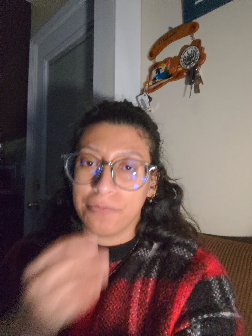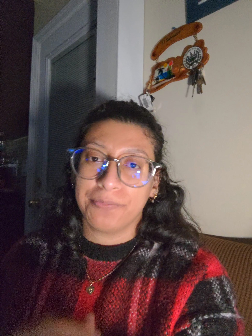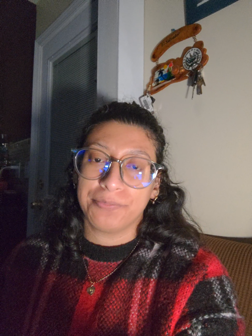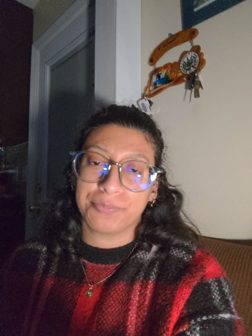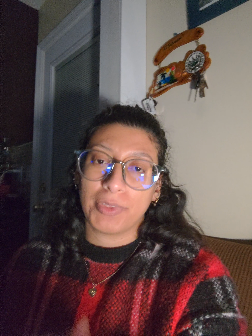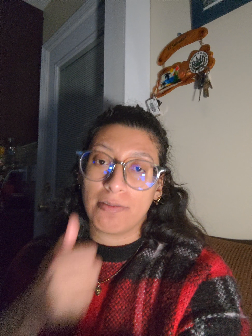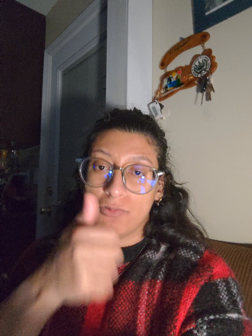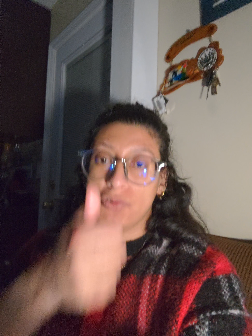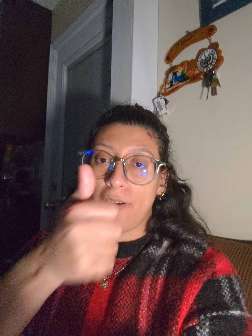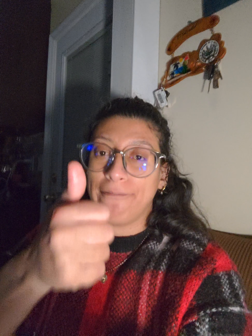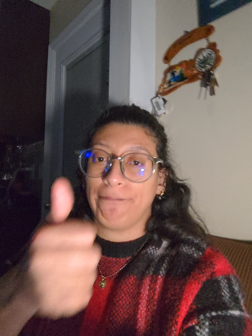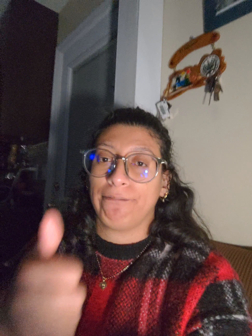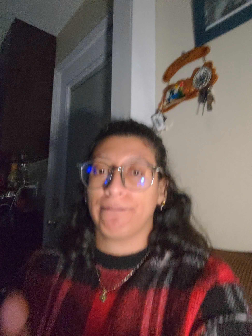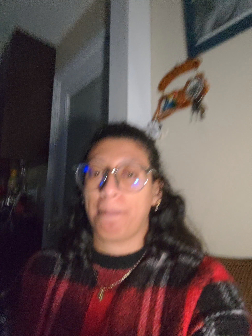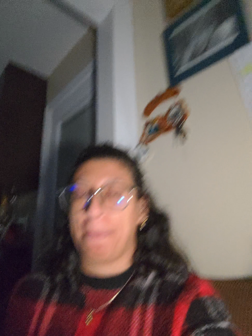yourself